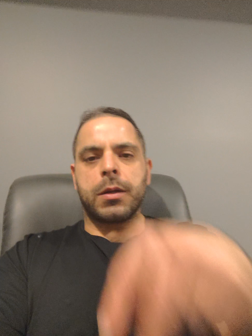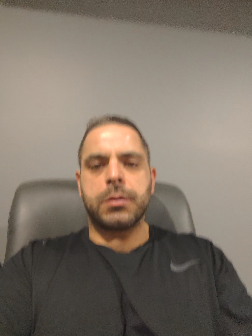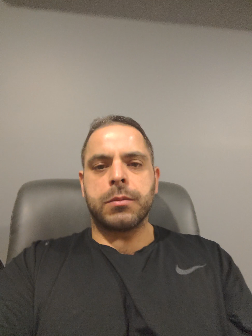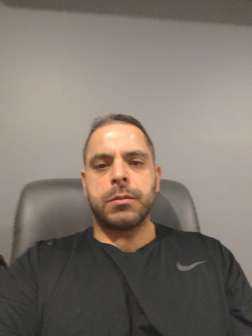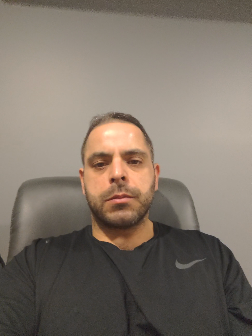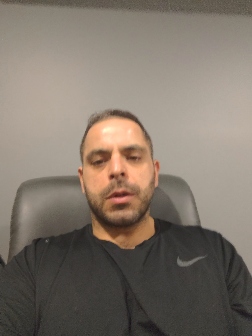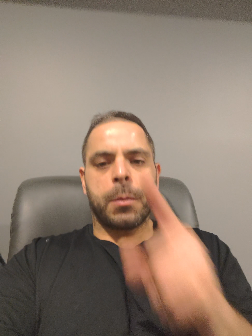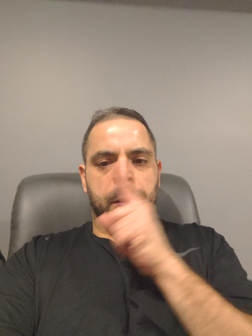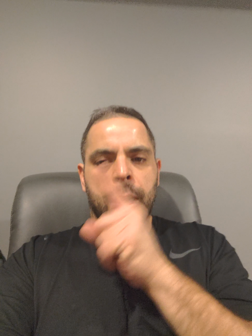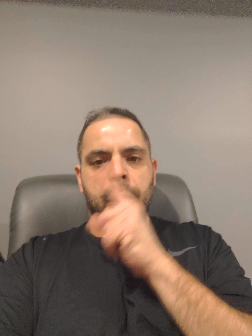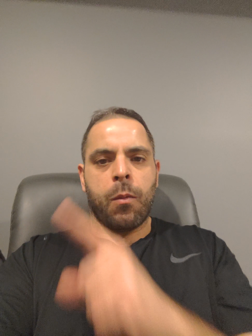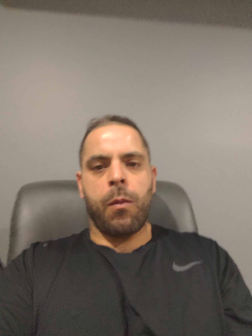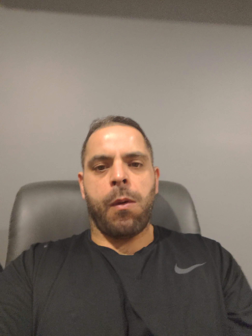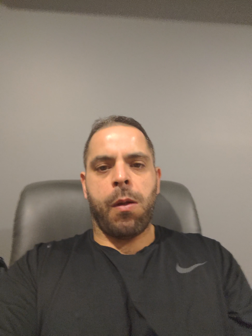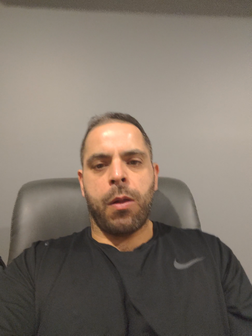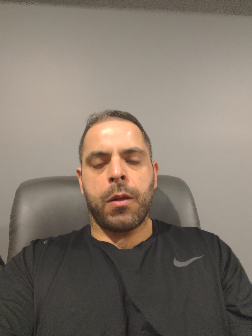mouse